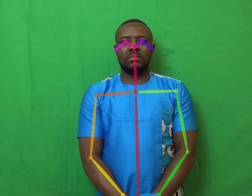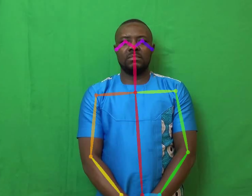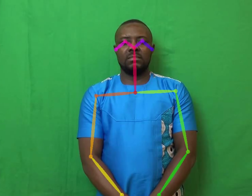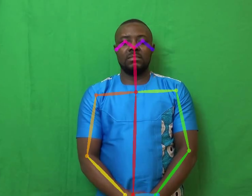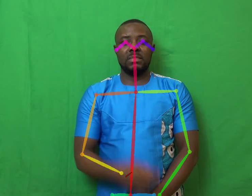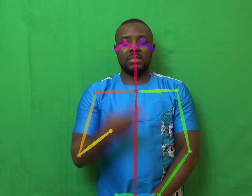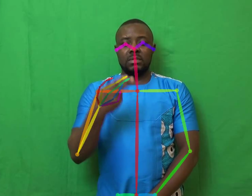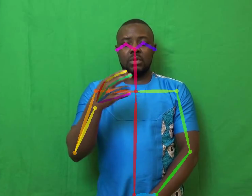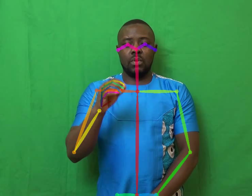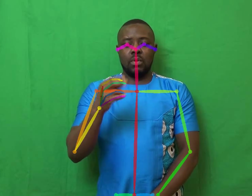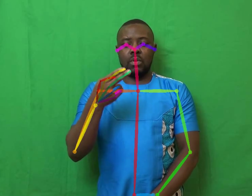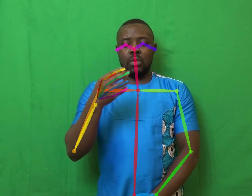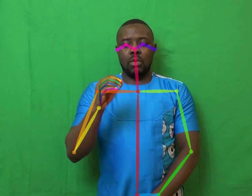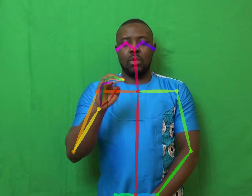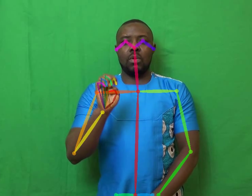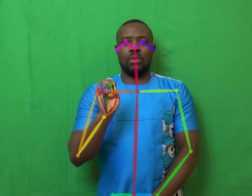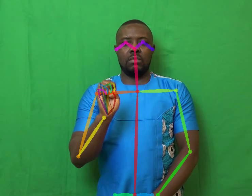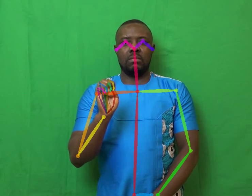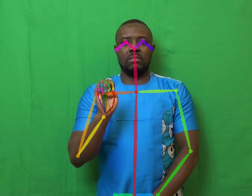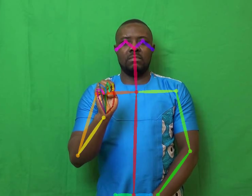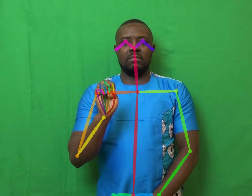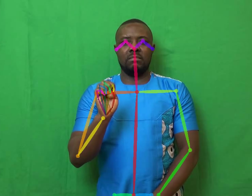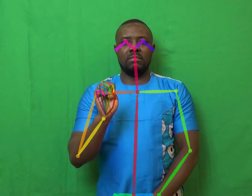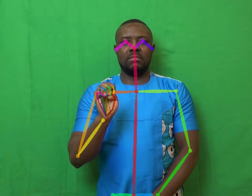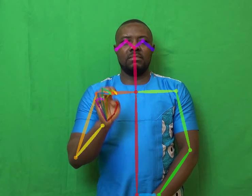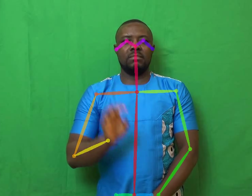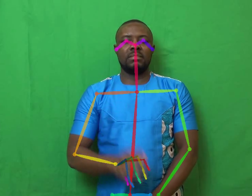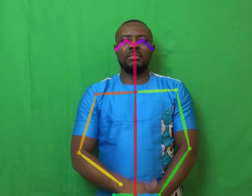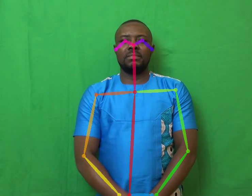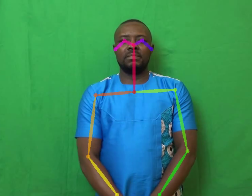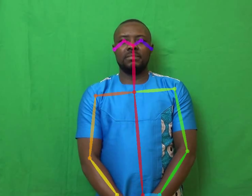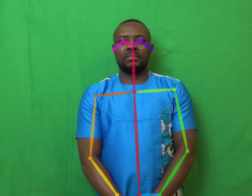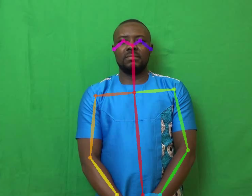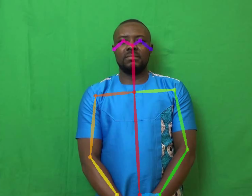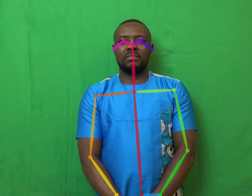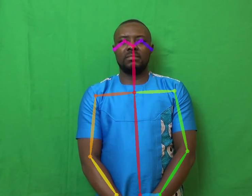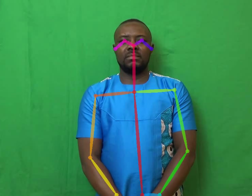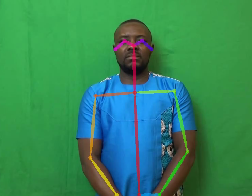Hohoe